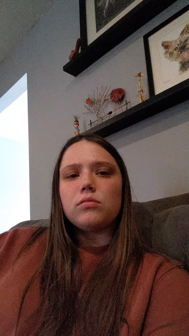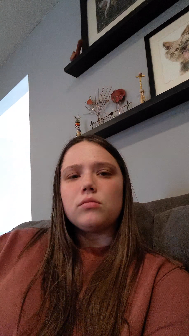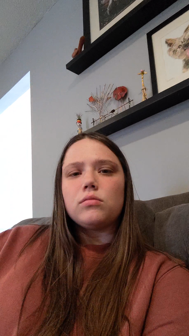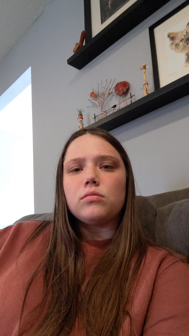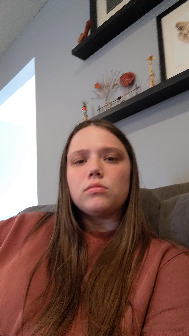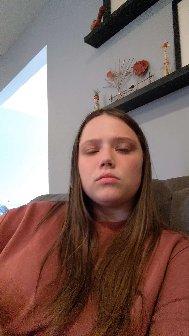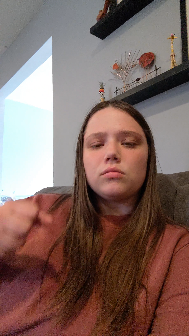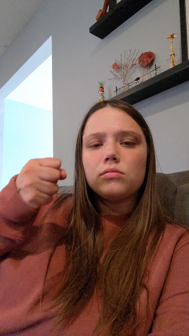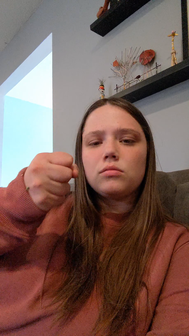hit